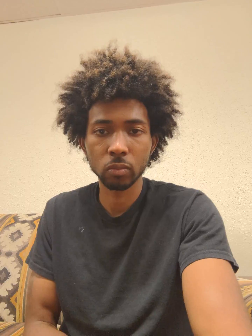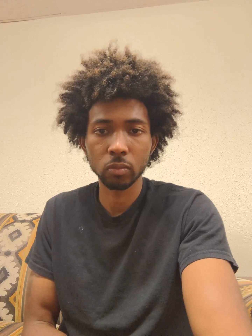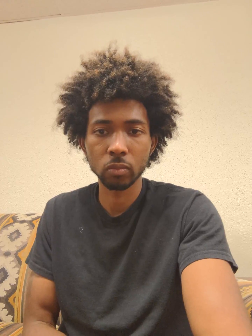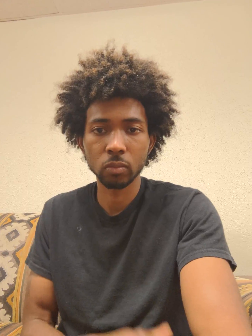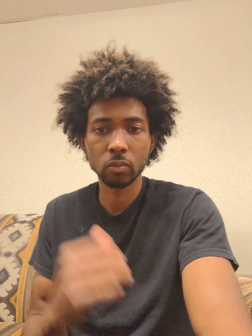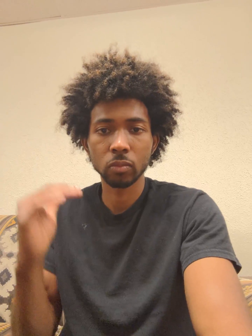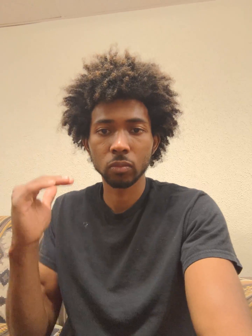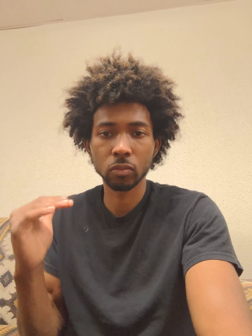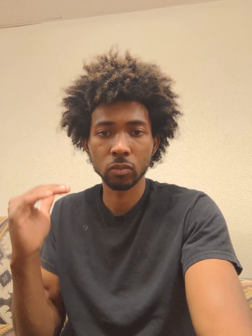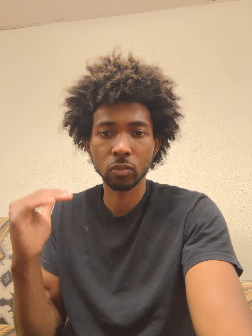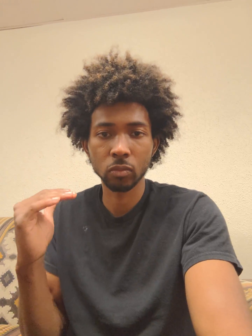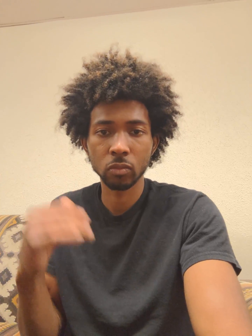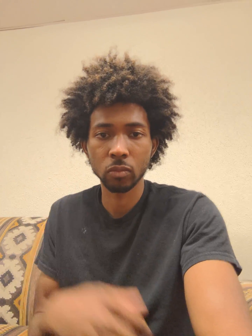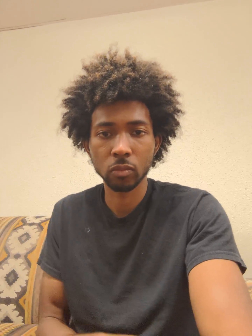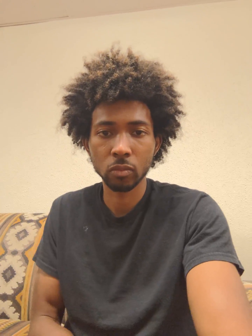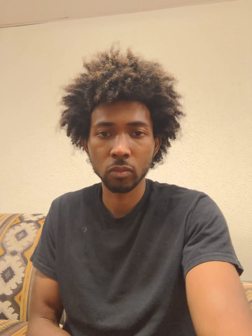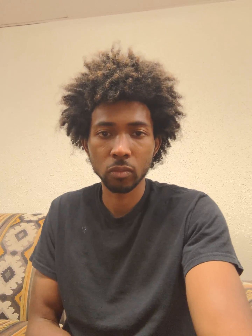little